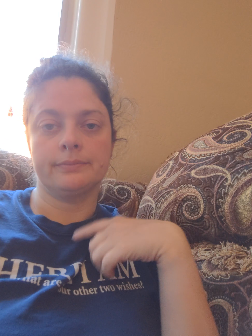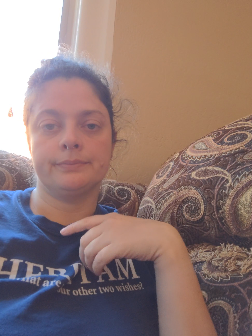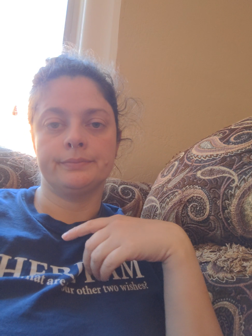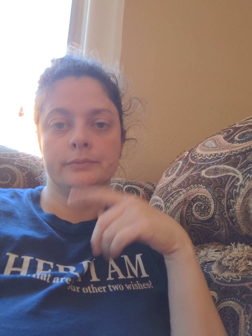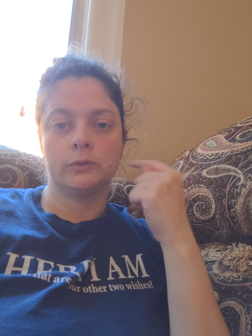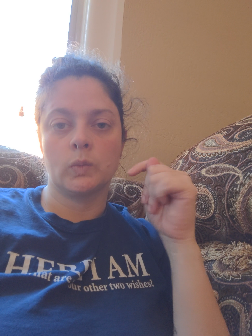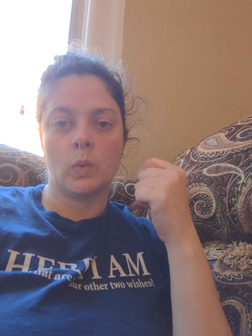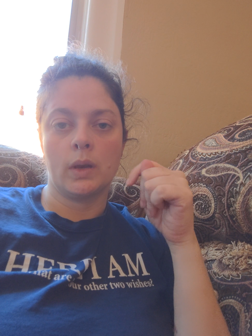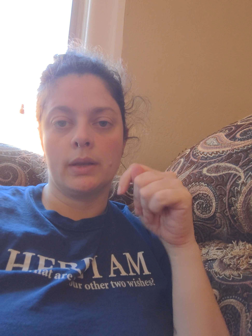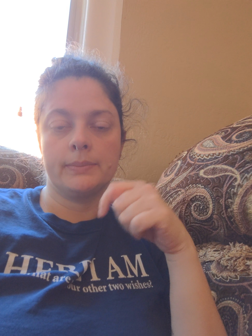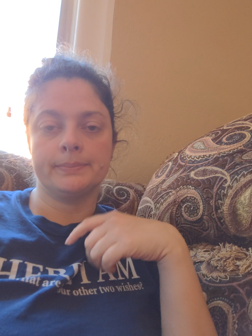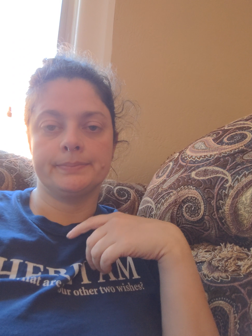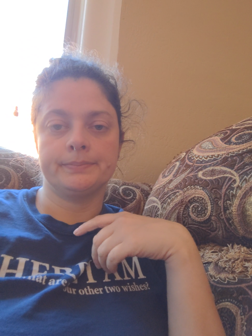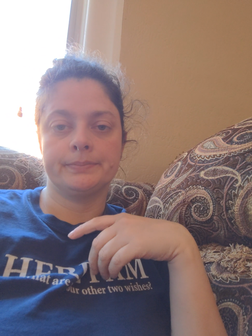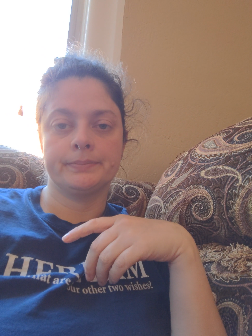toy